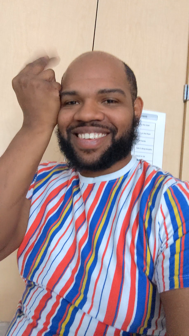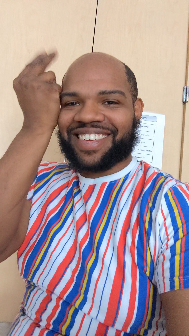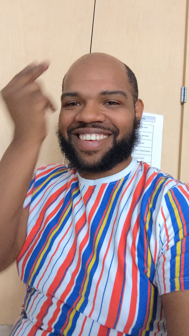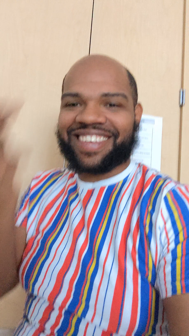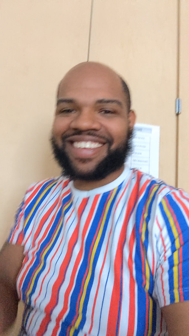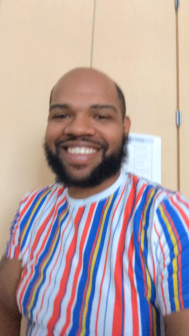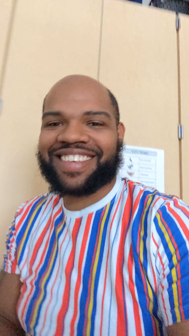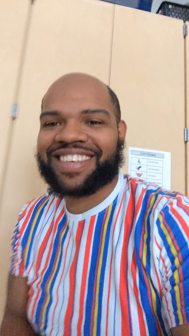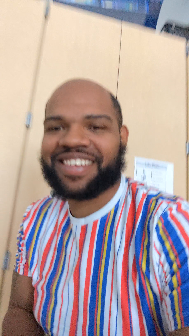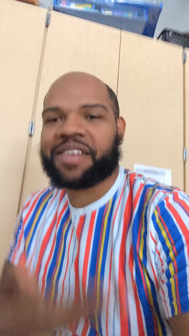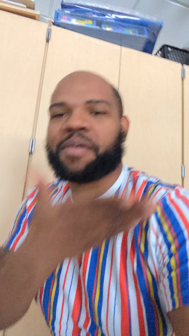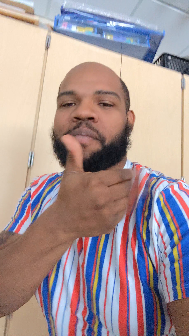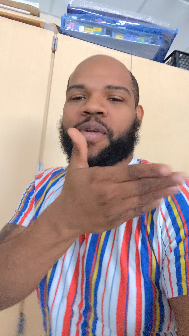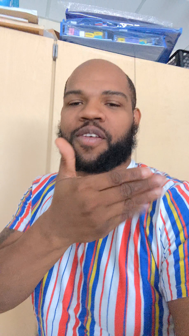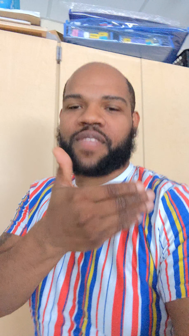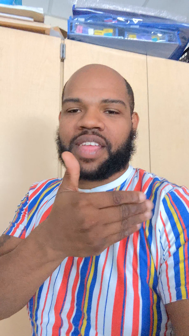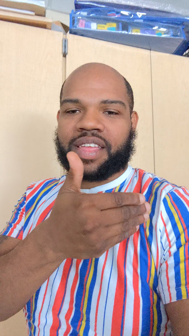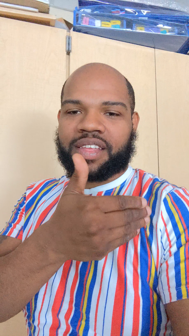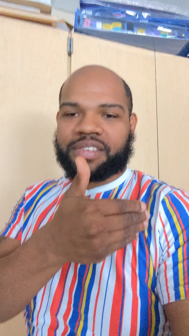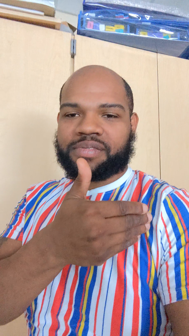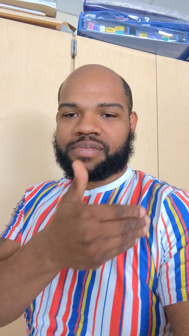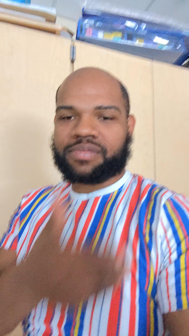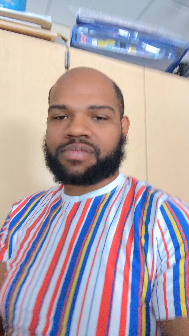butterfly